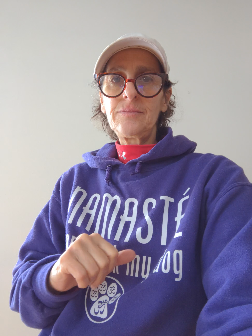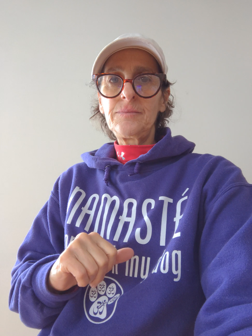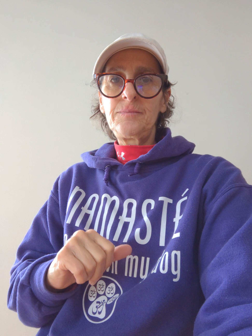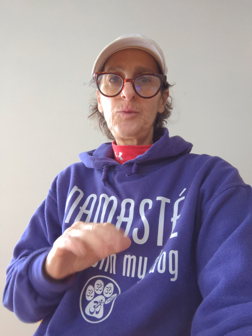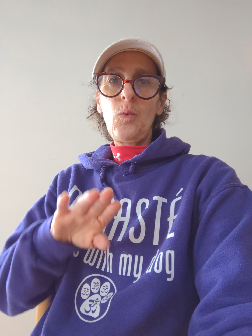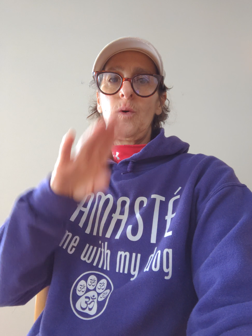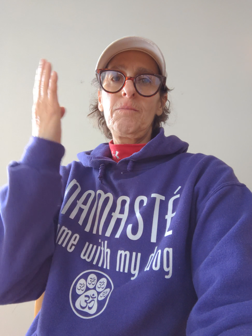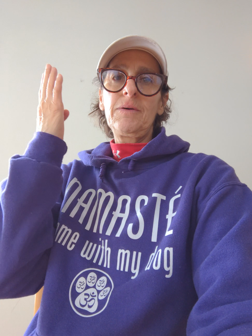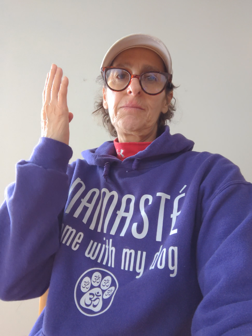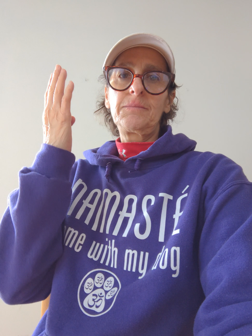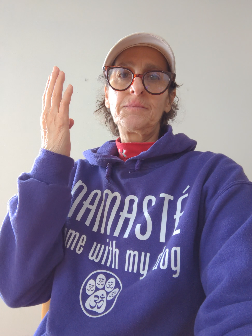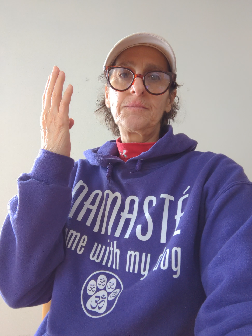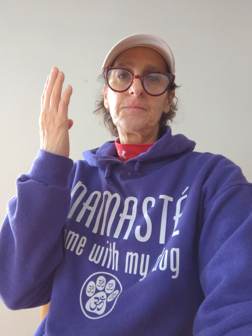open